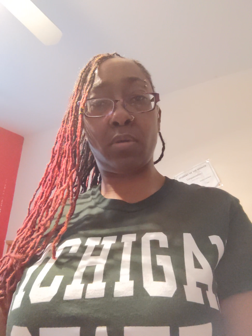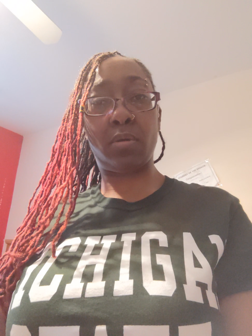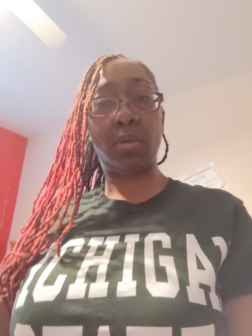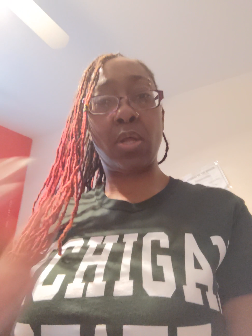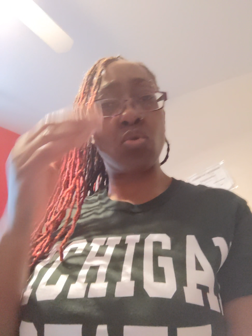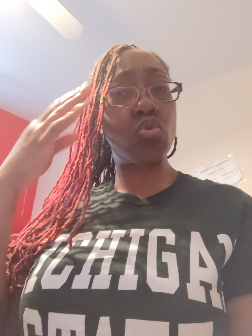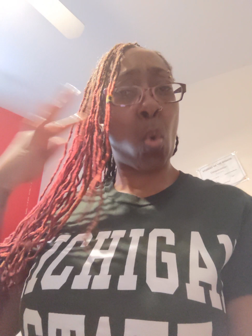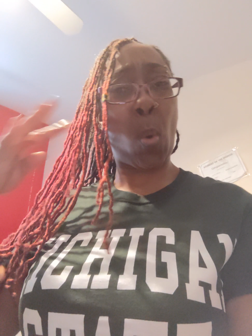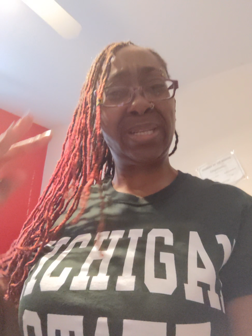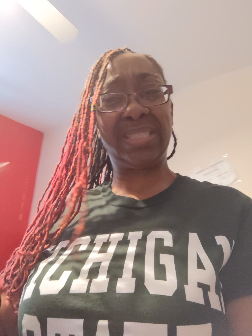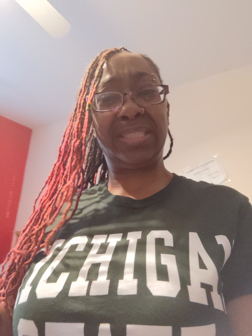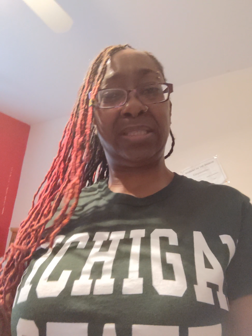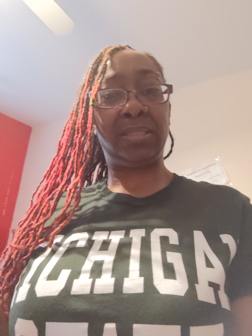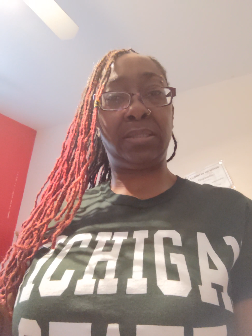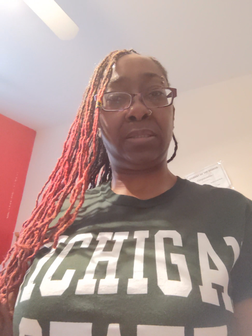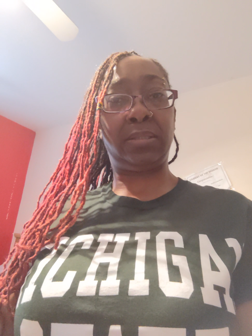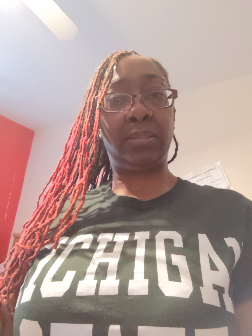noisy